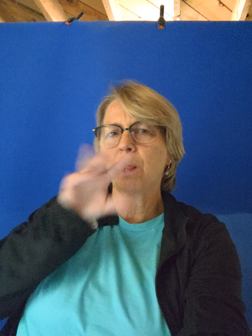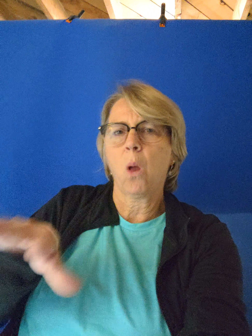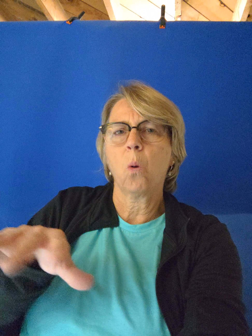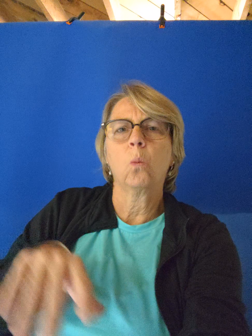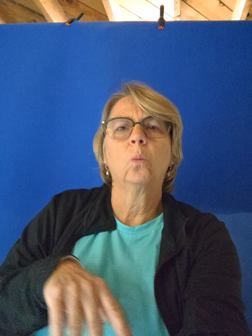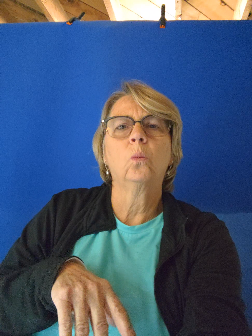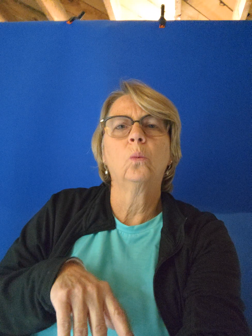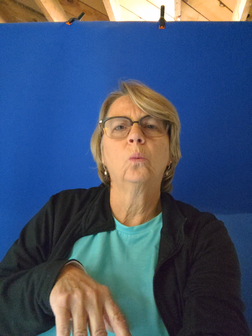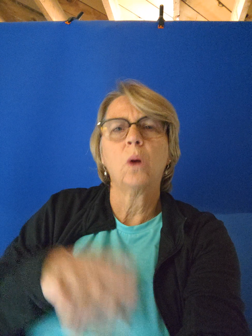blow